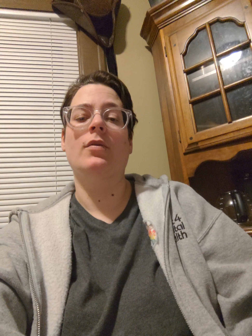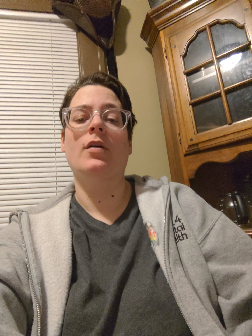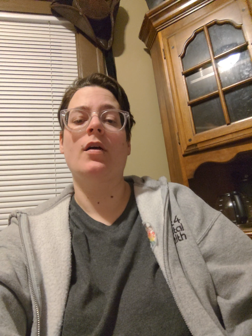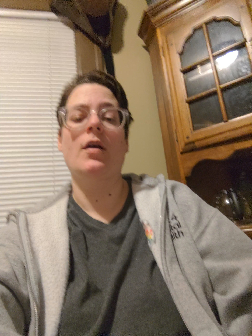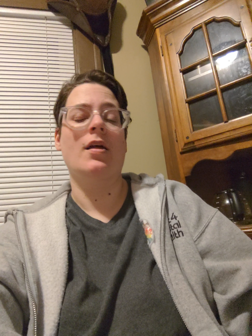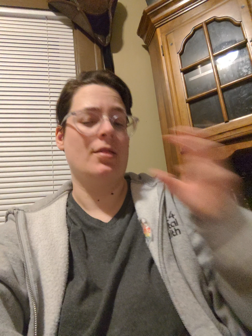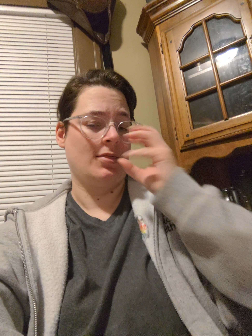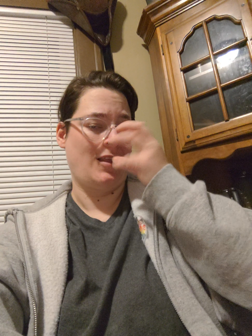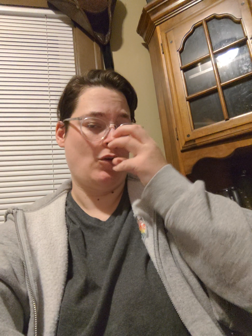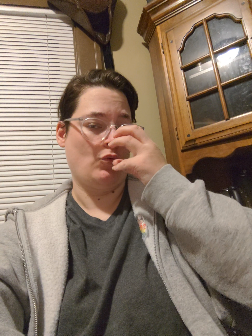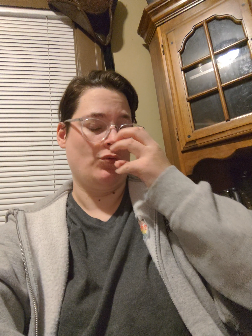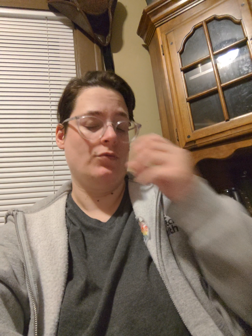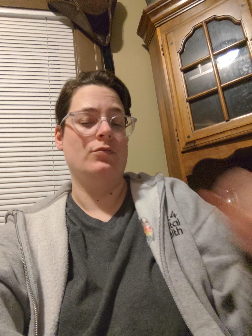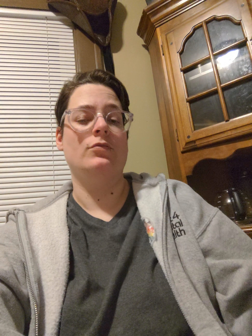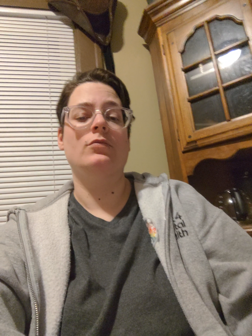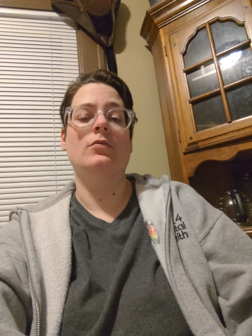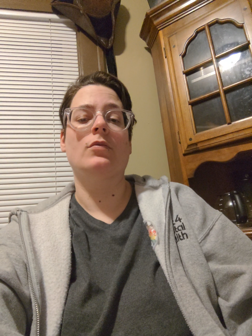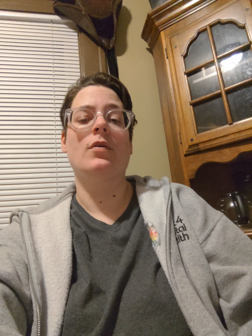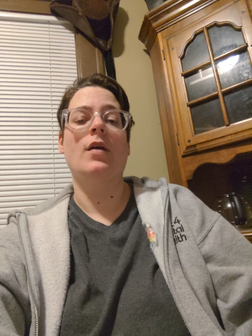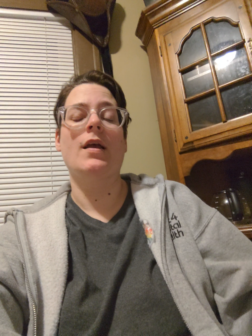clown